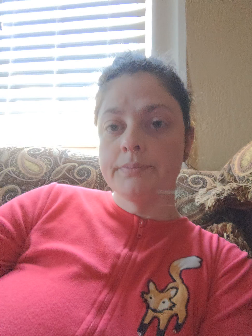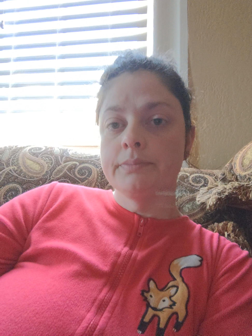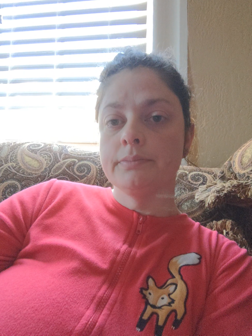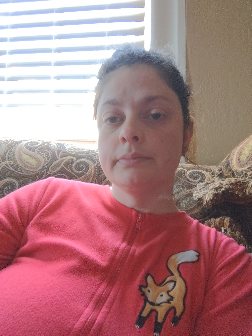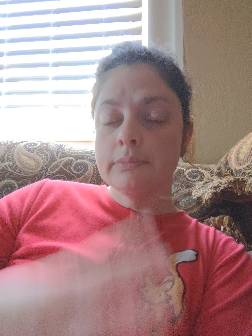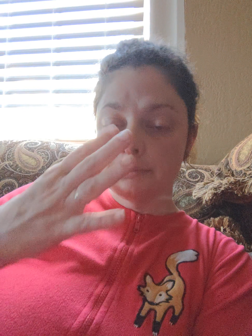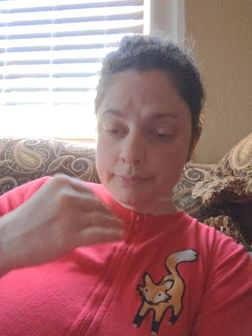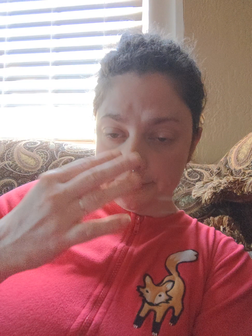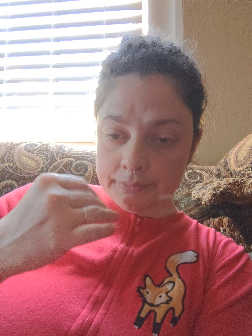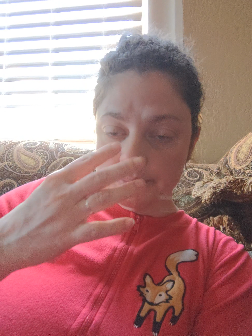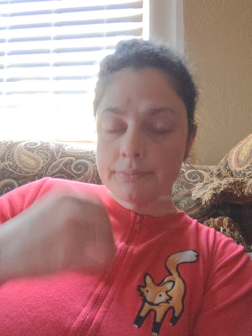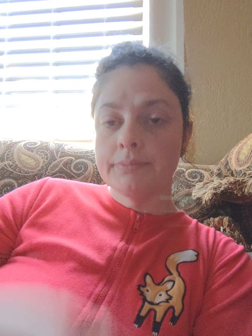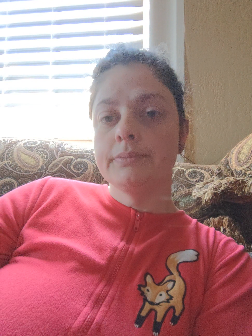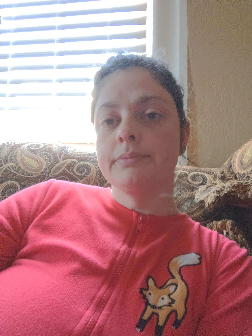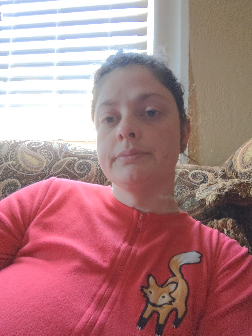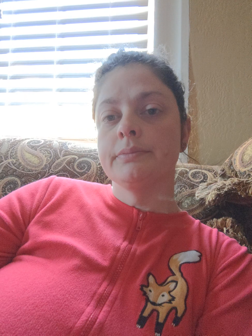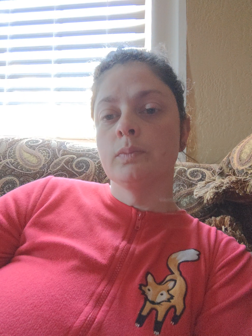sleepy